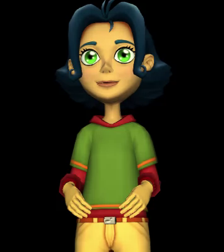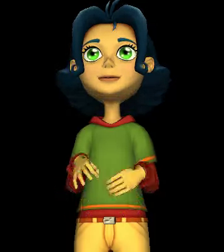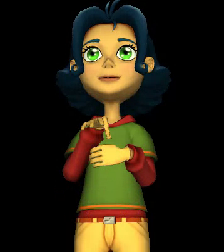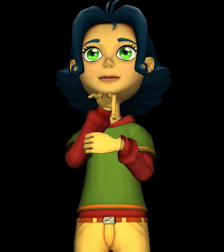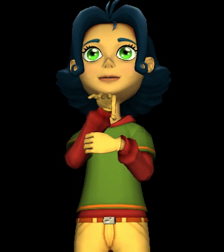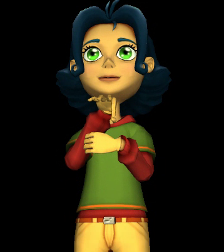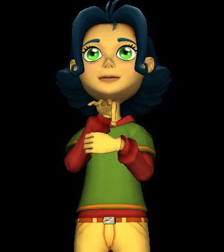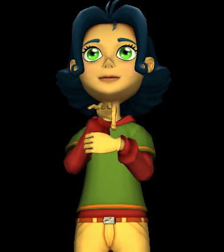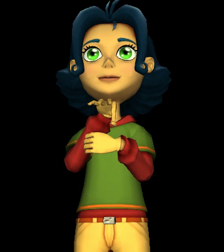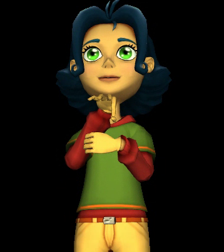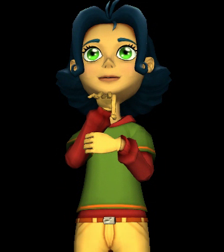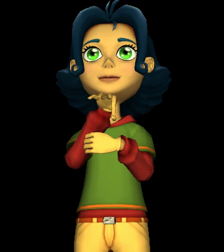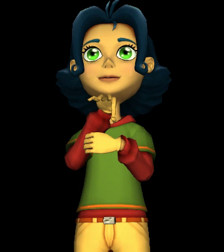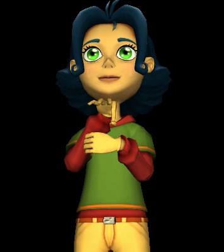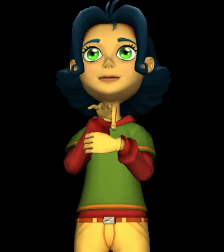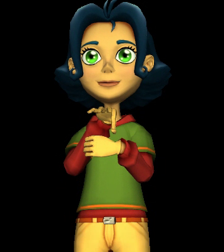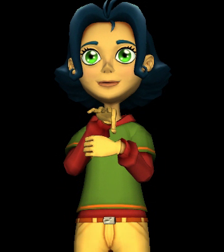شاي